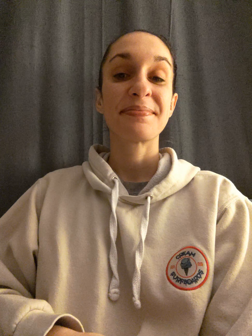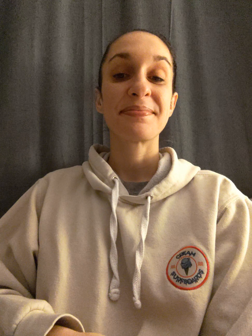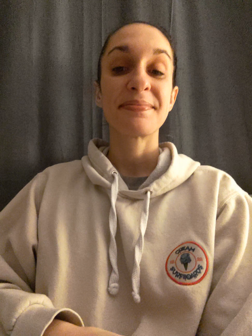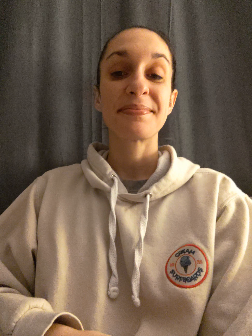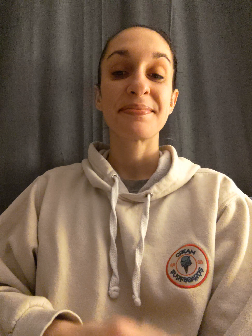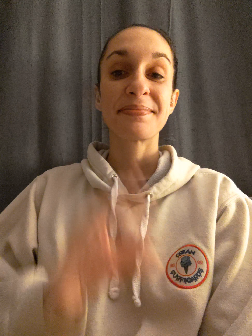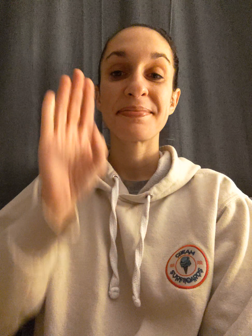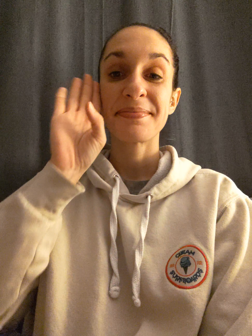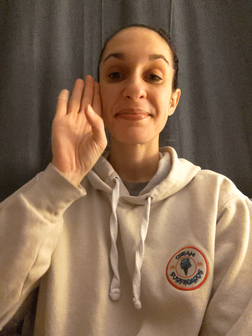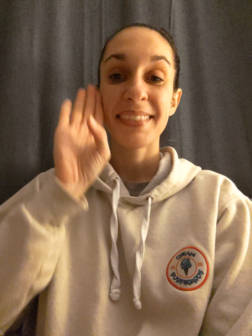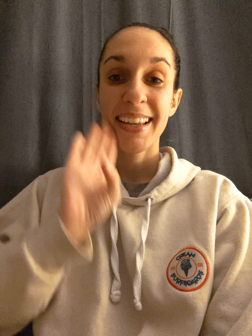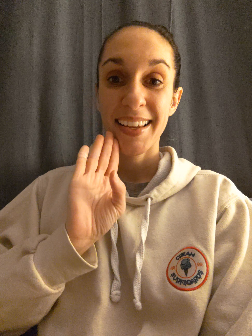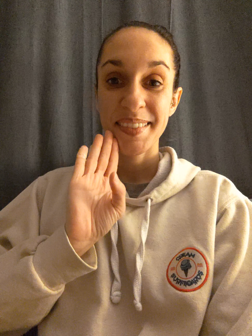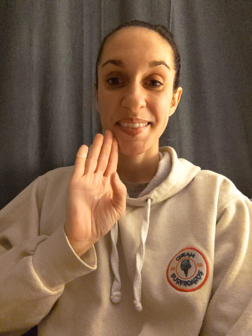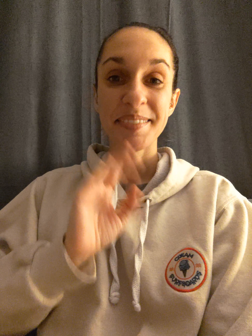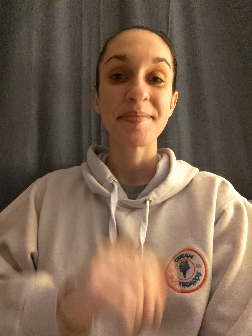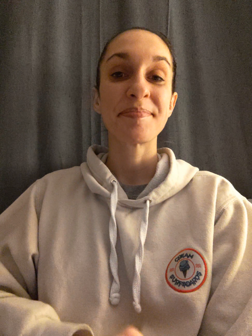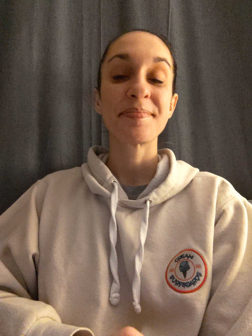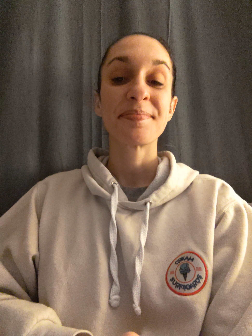brown